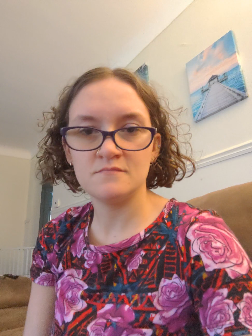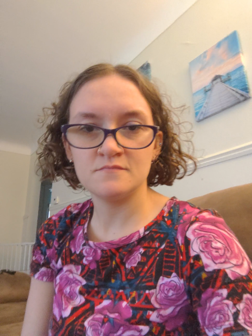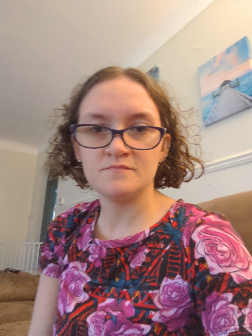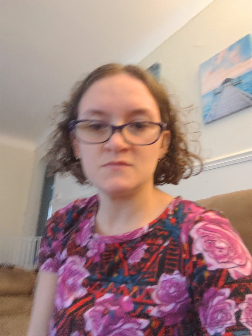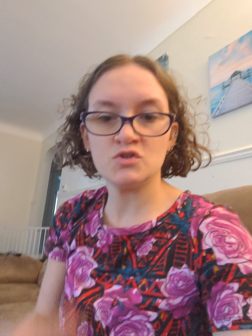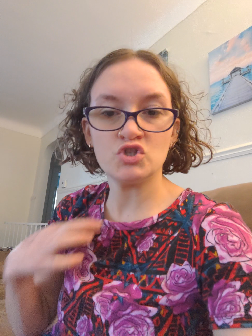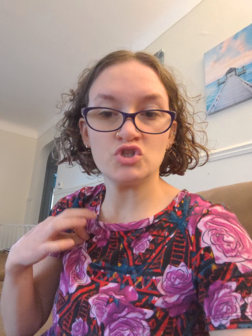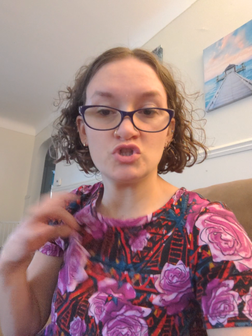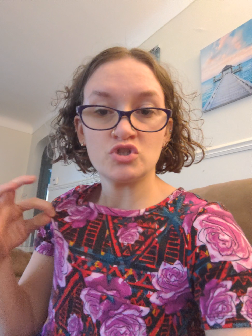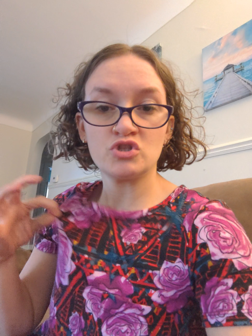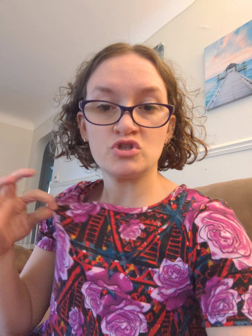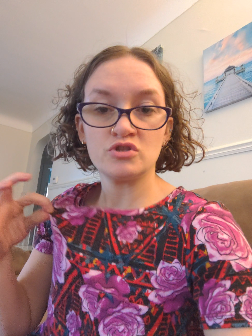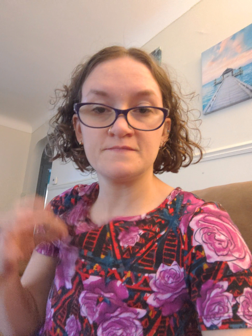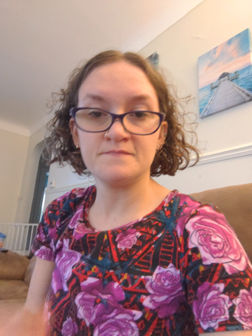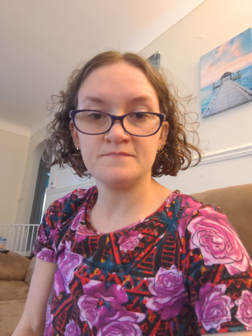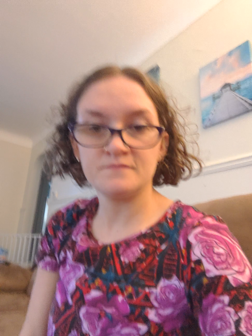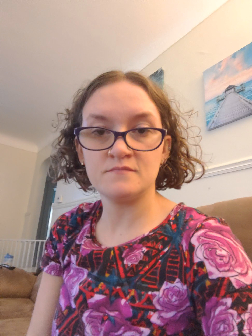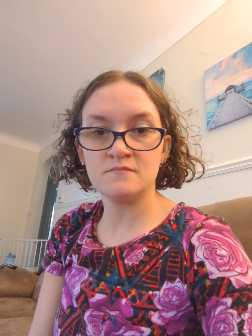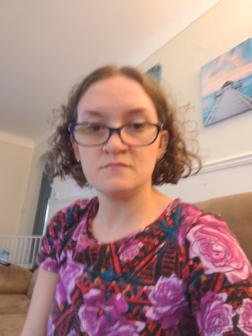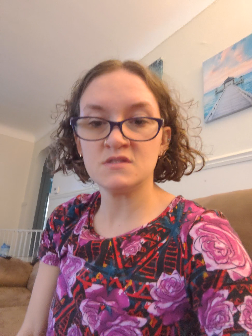shirt